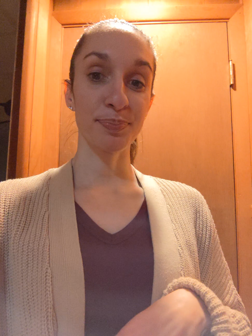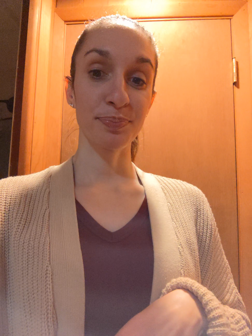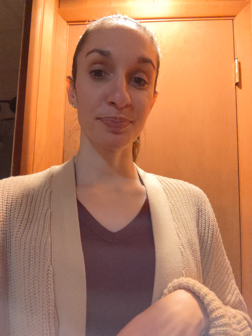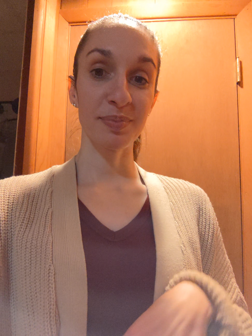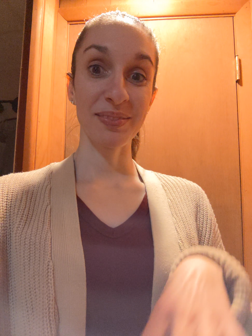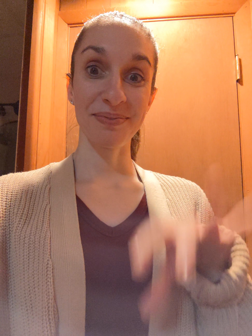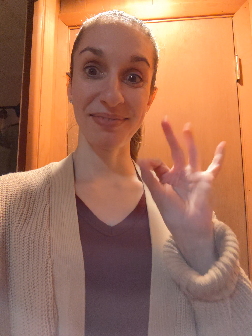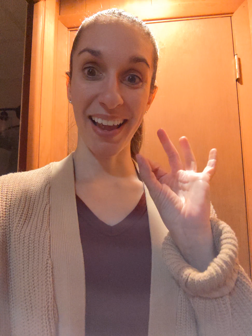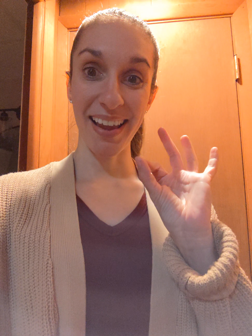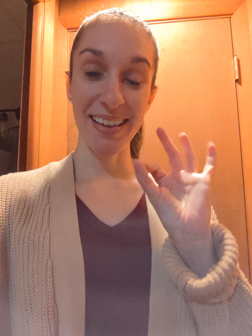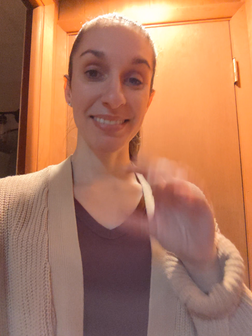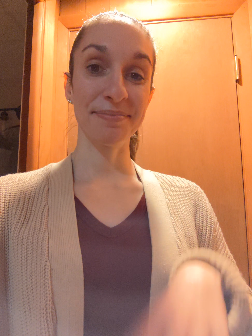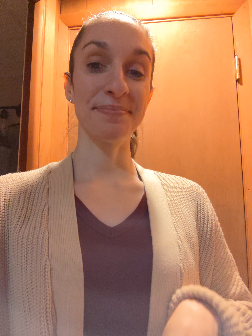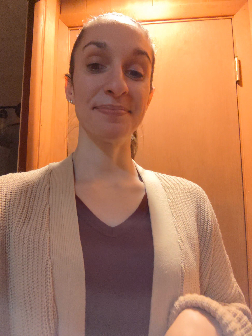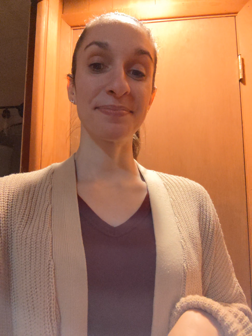find